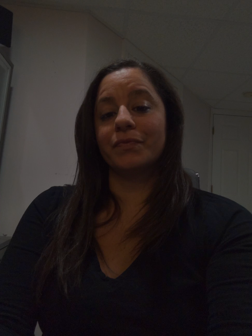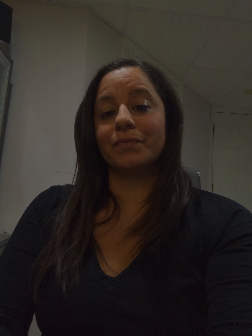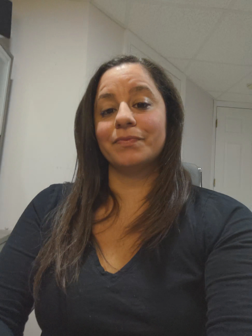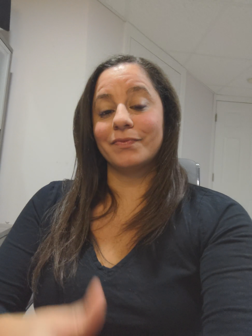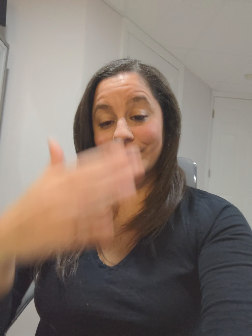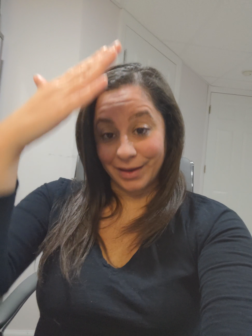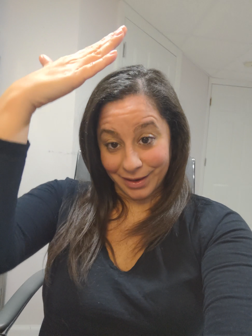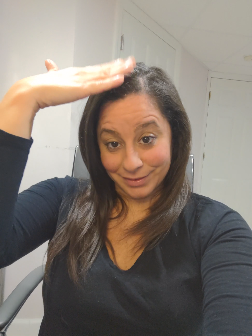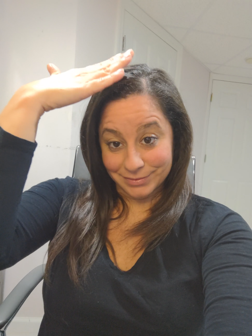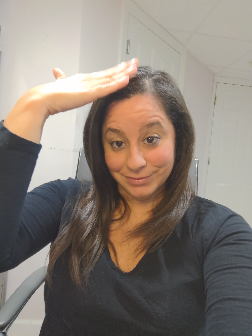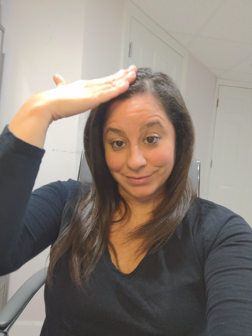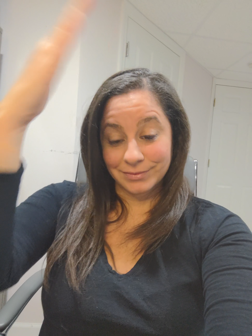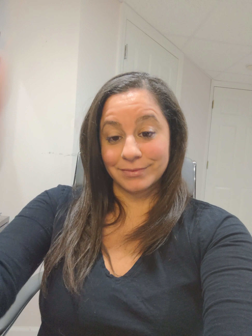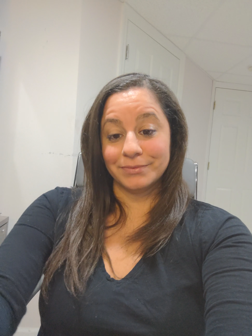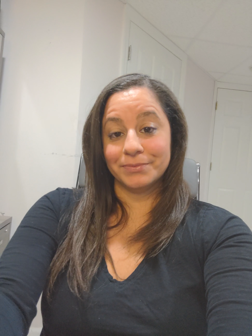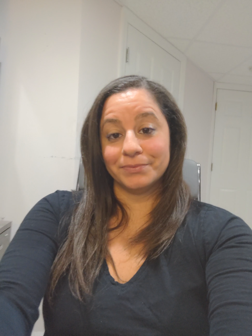hat